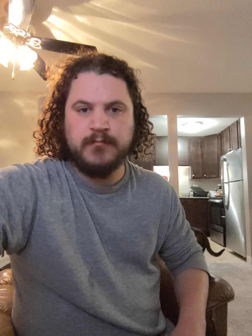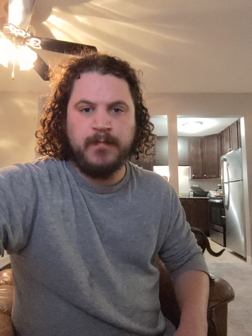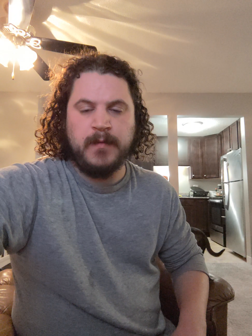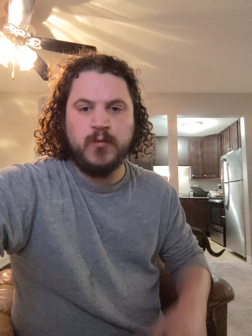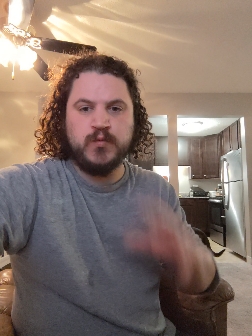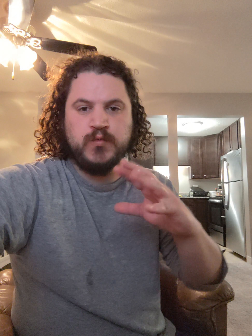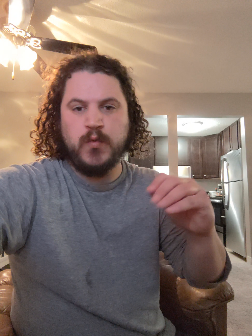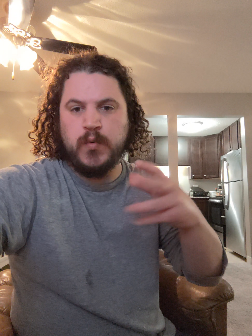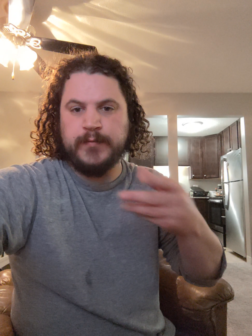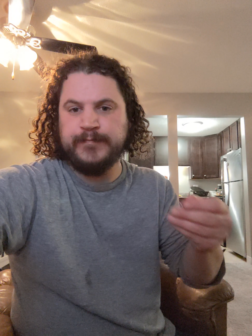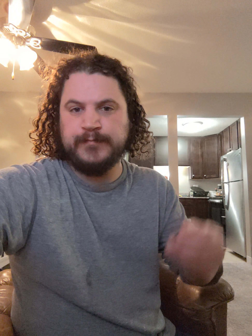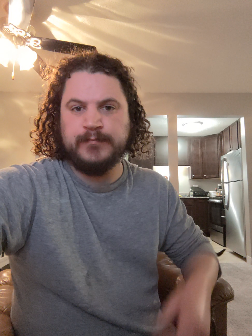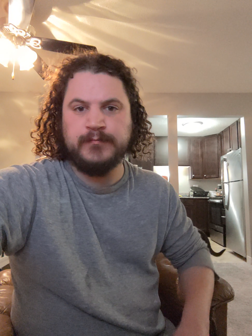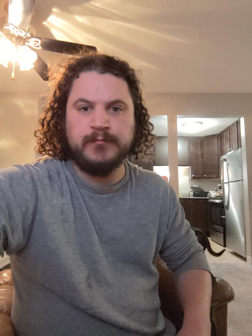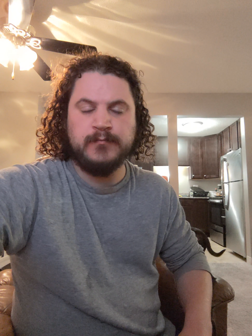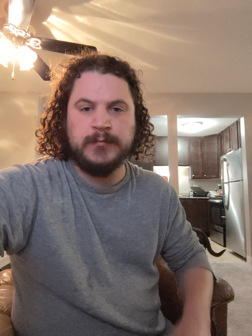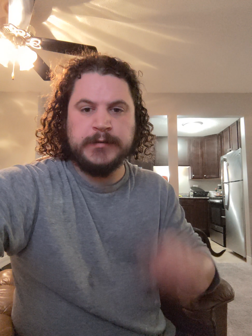story